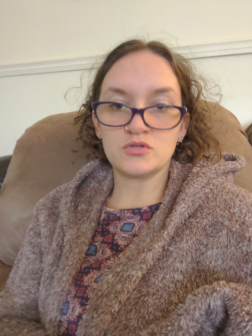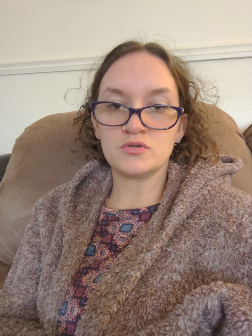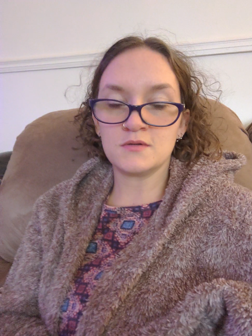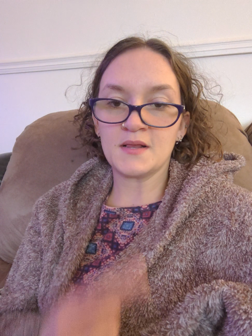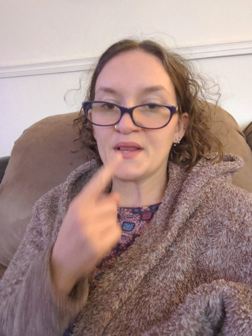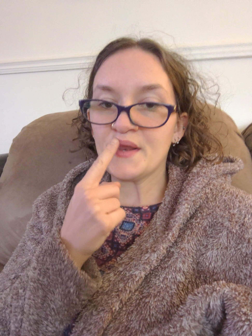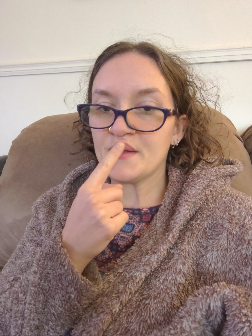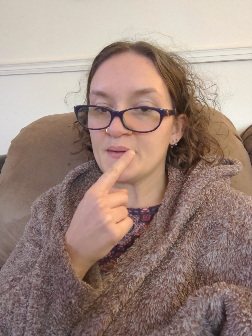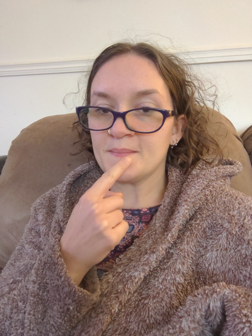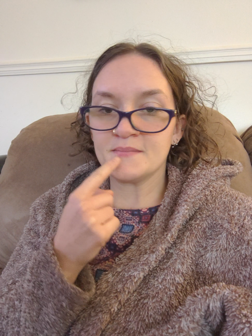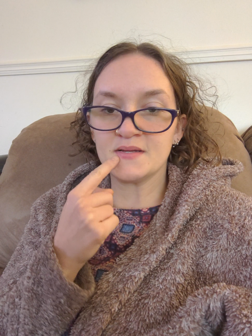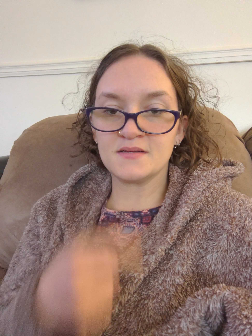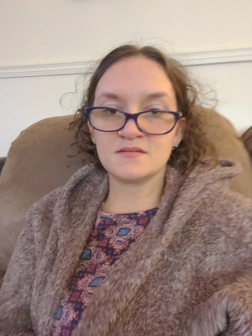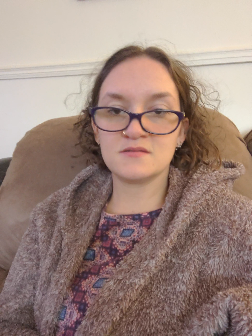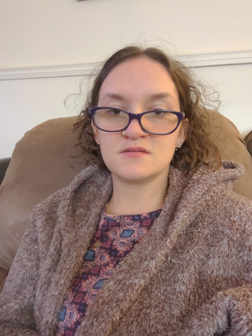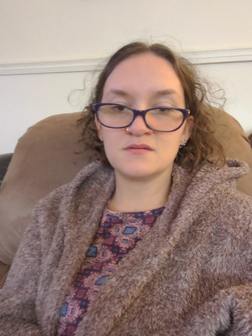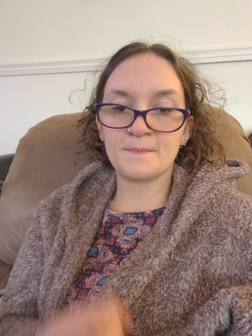lips